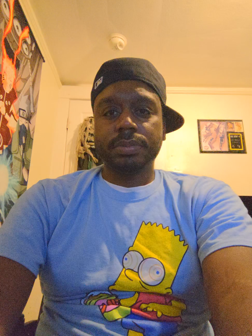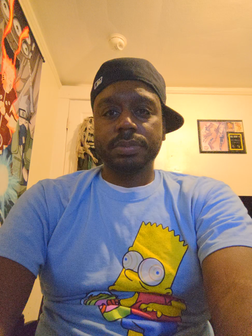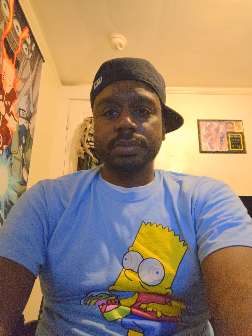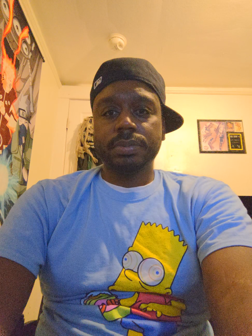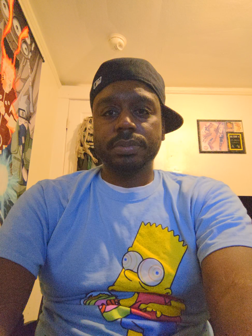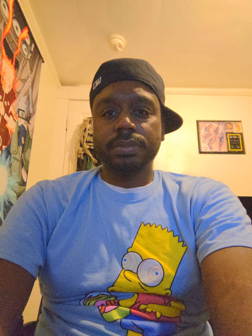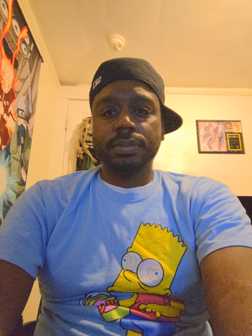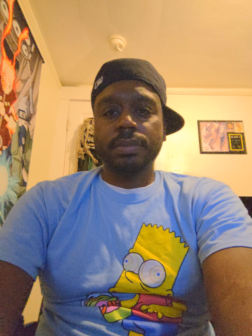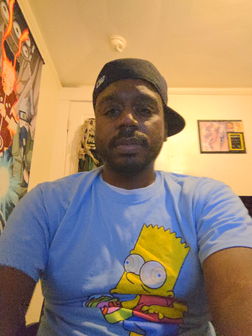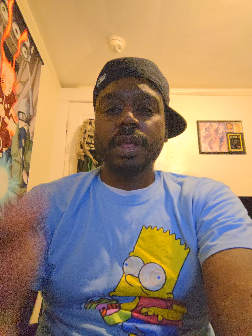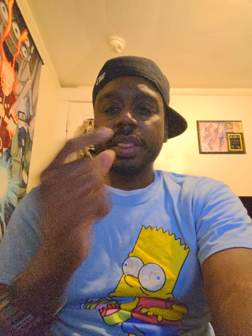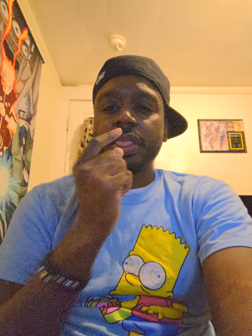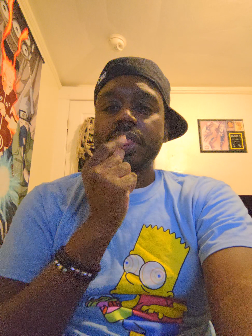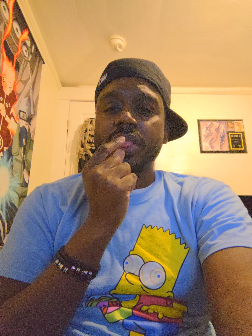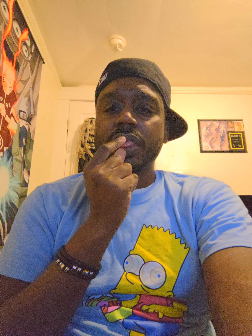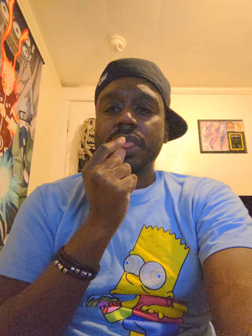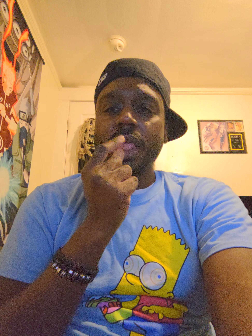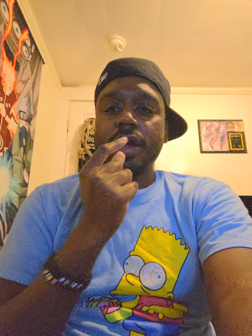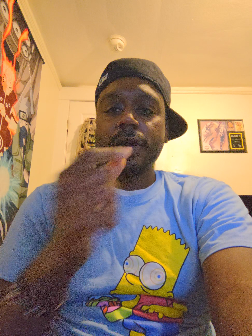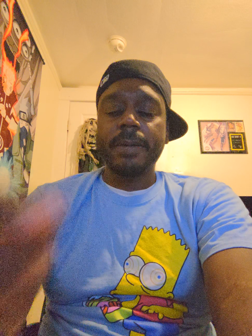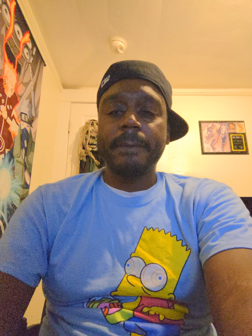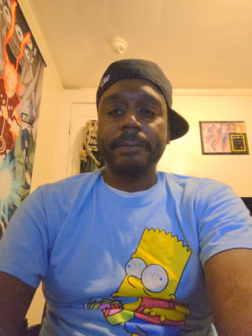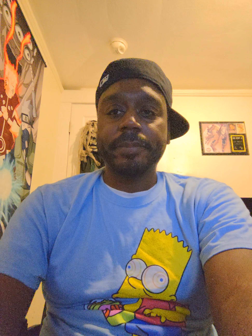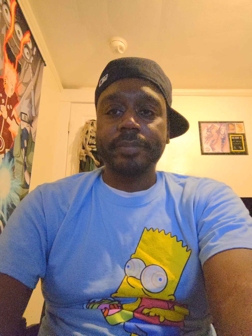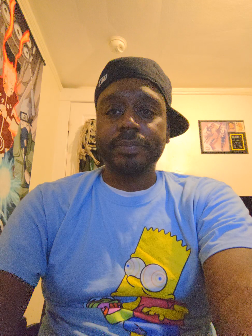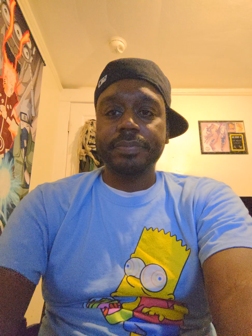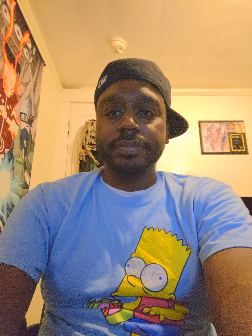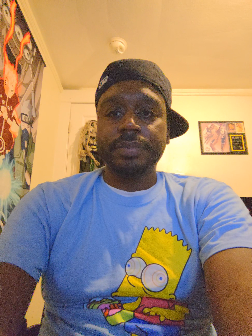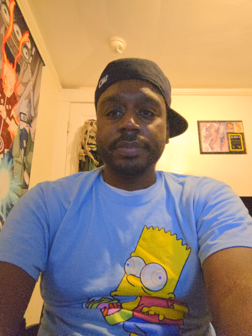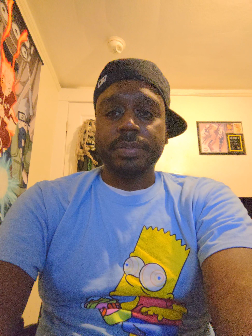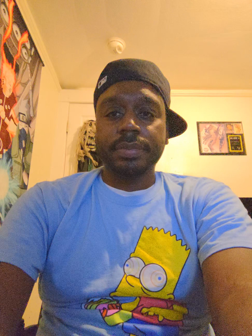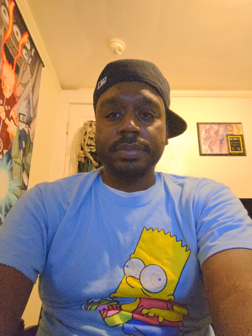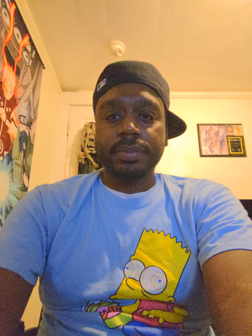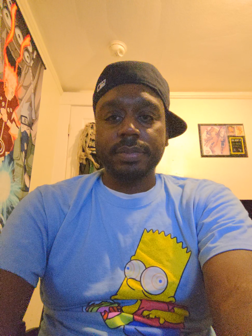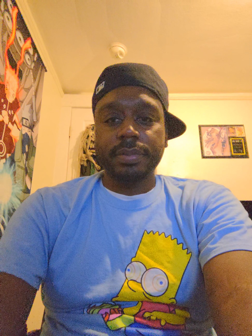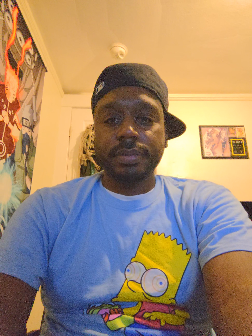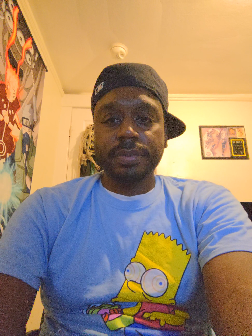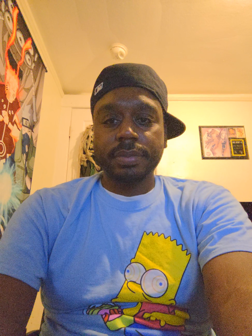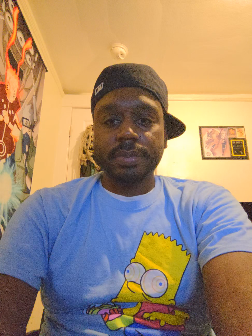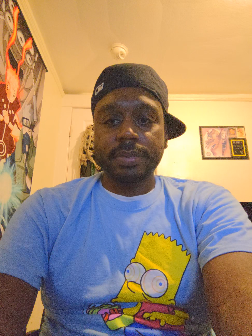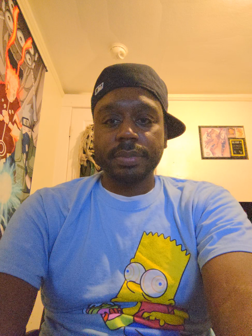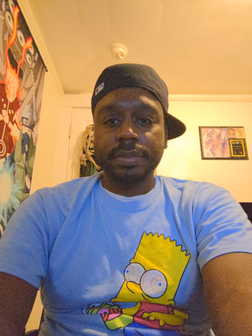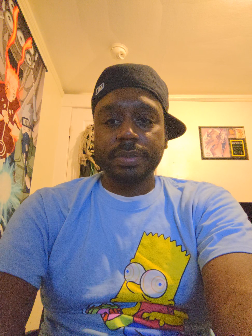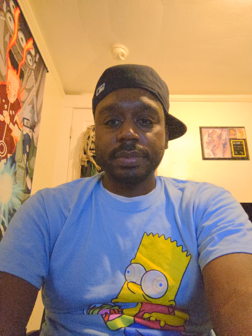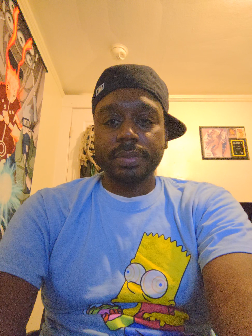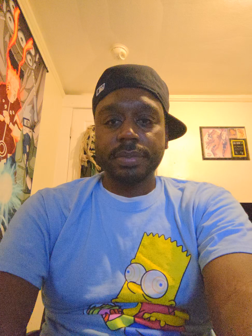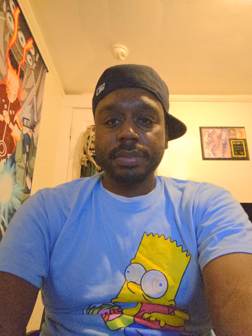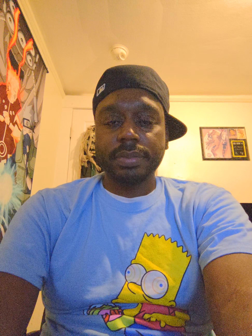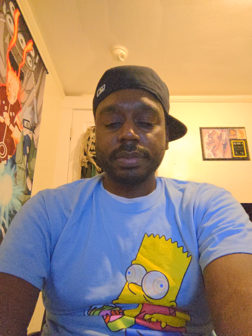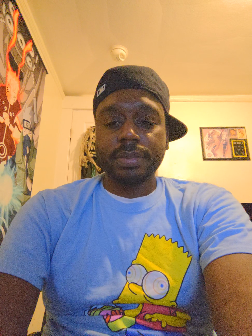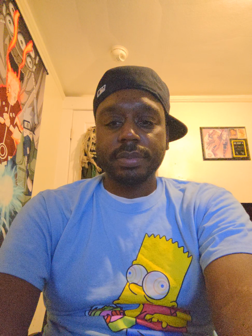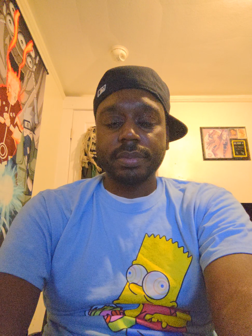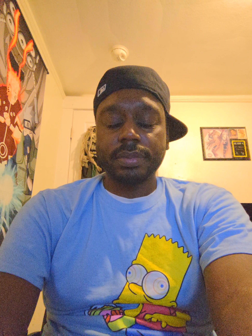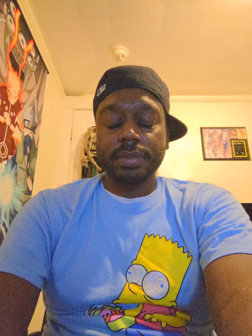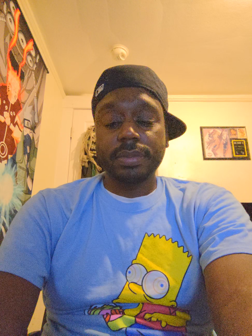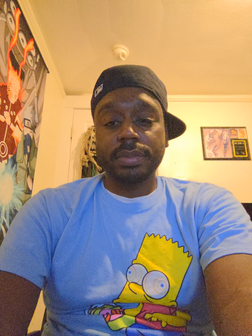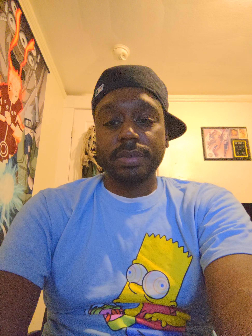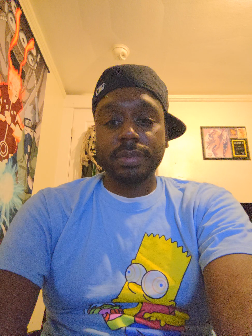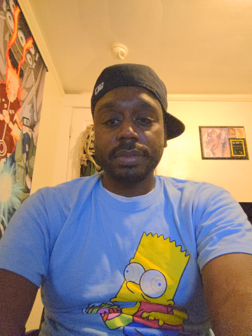tongue